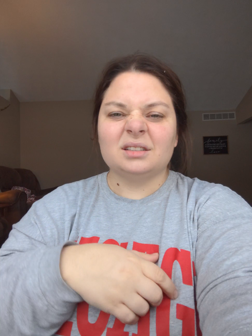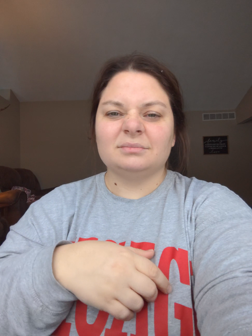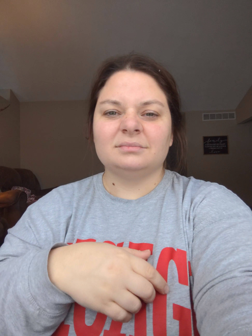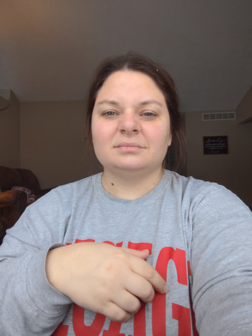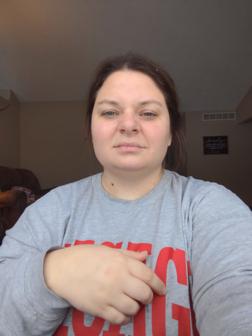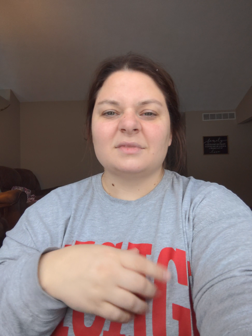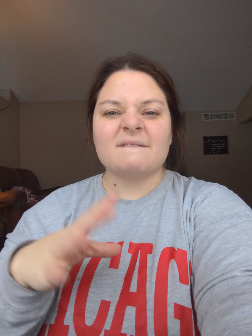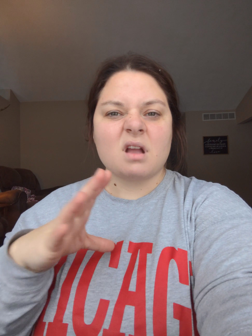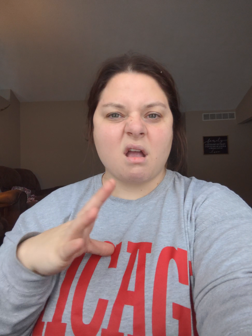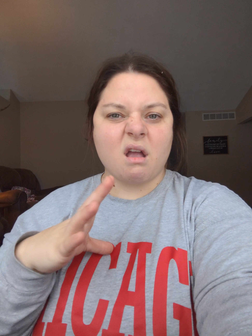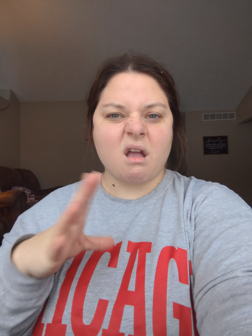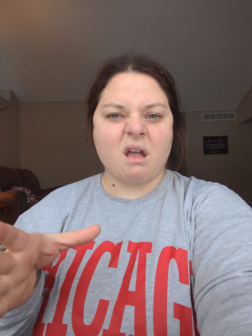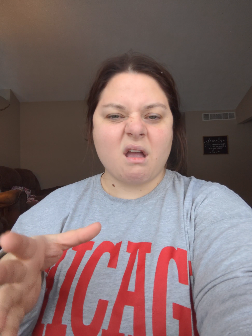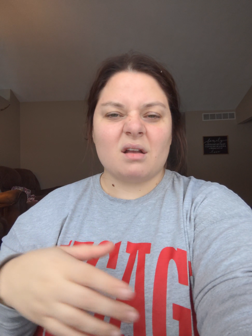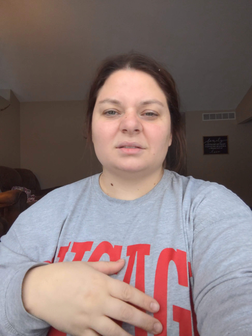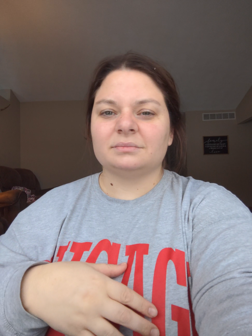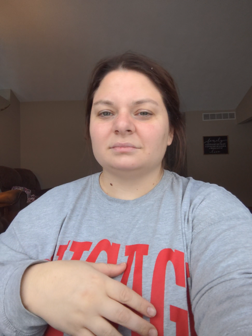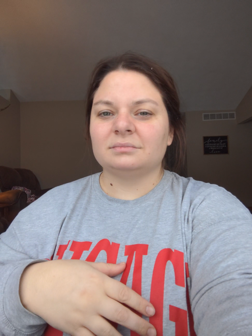fine